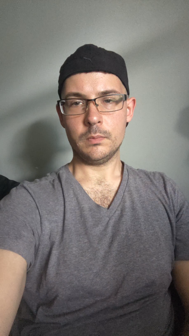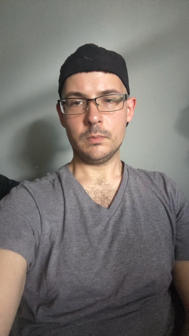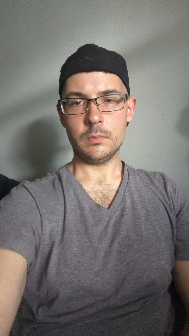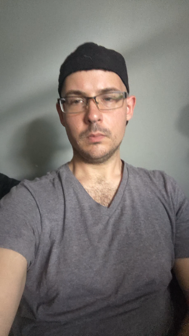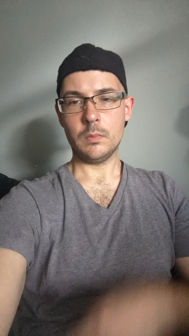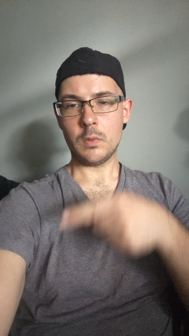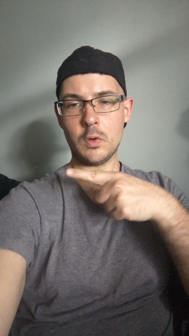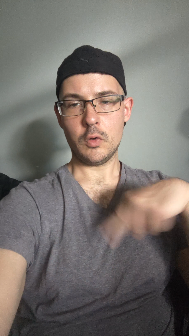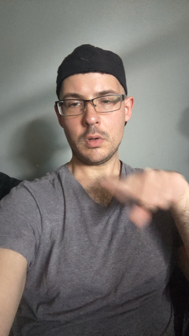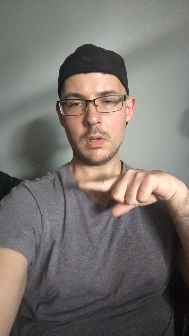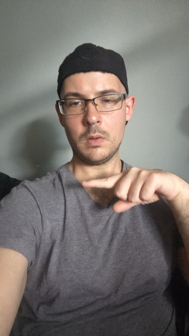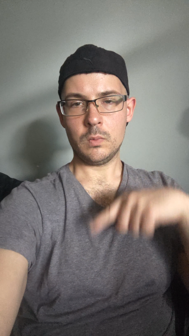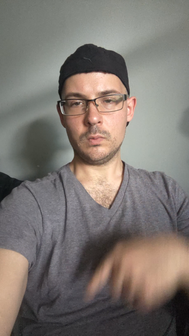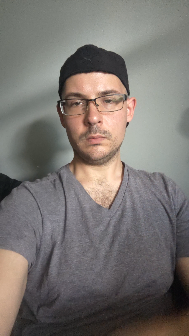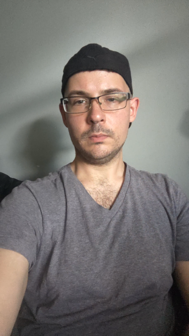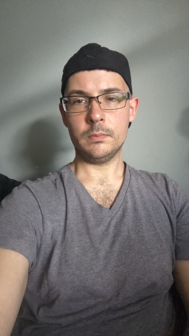around